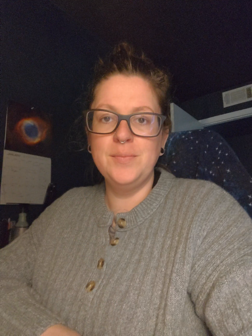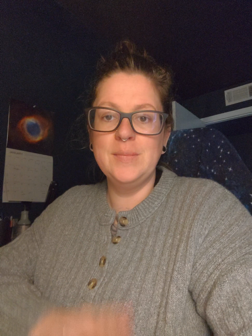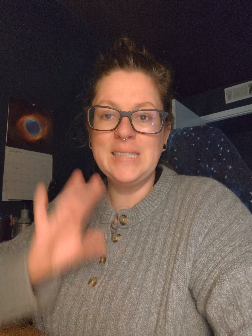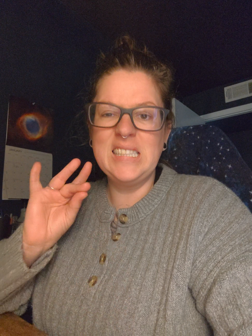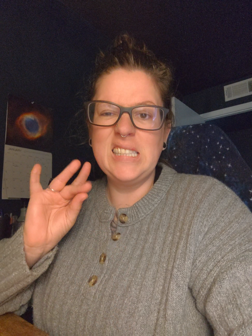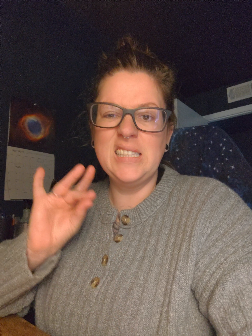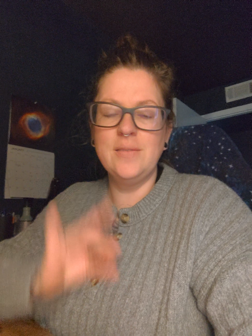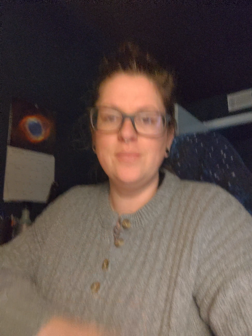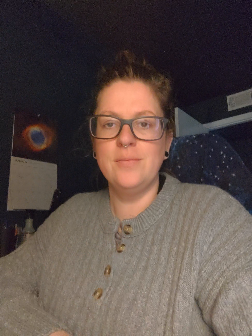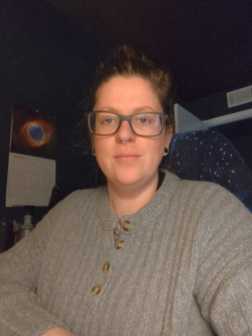sticky